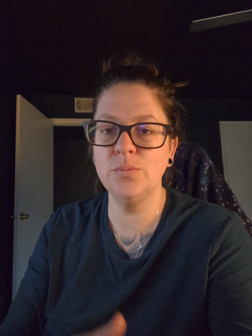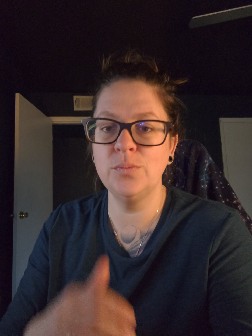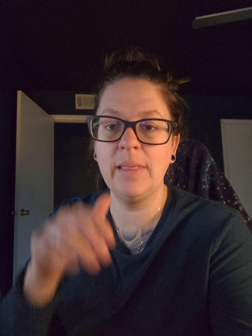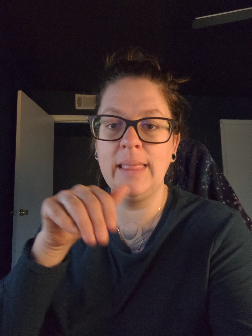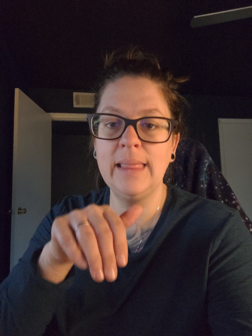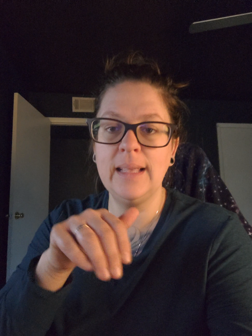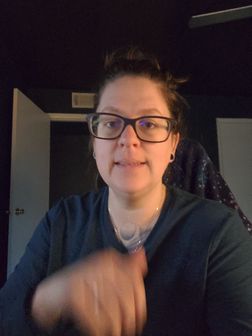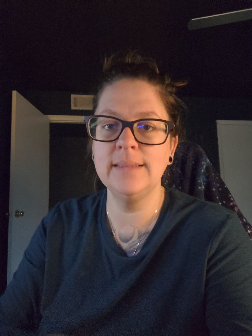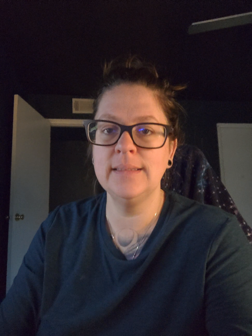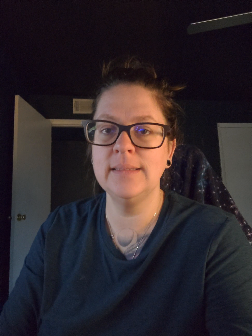night